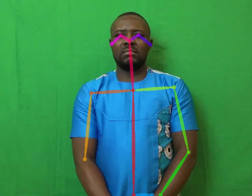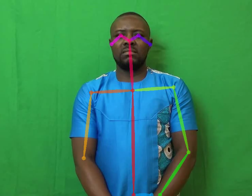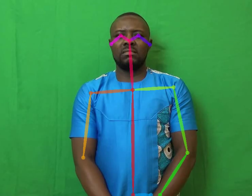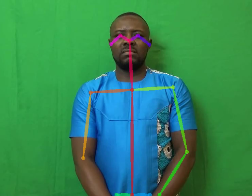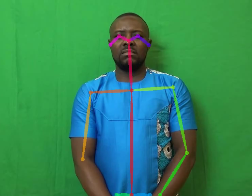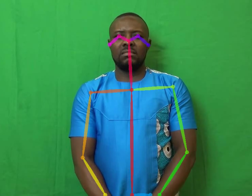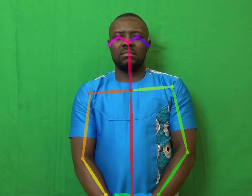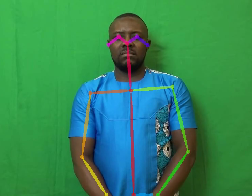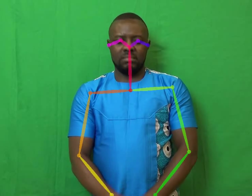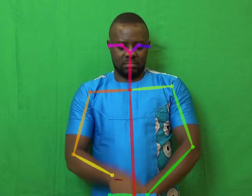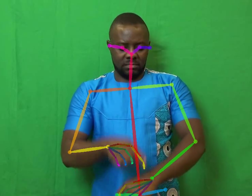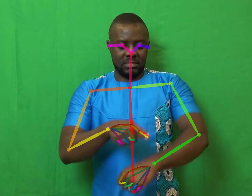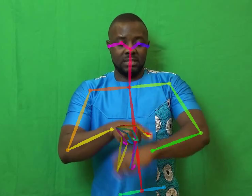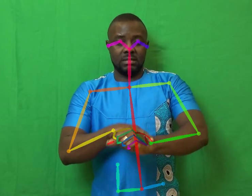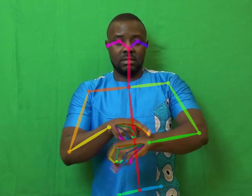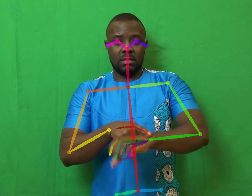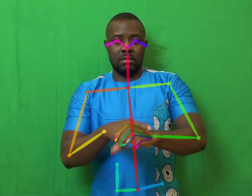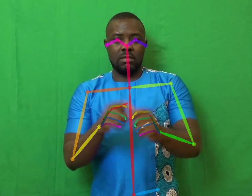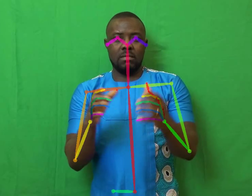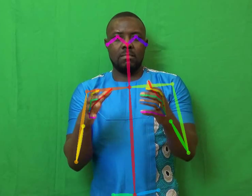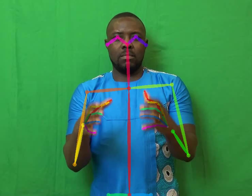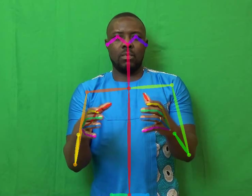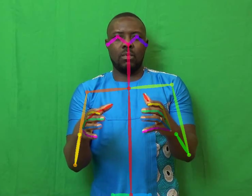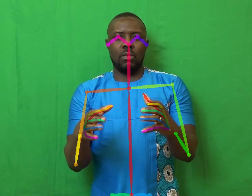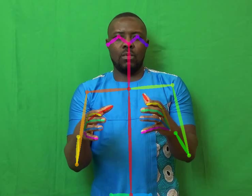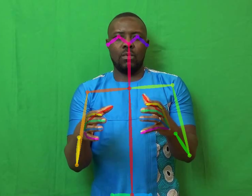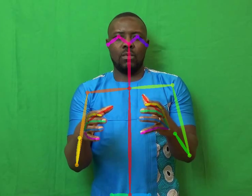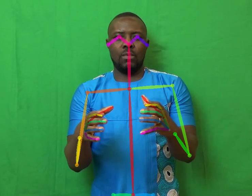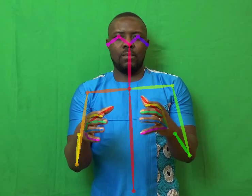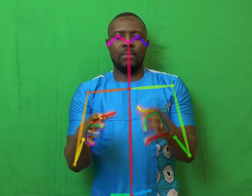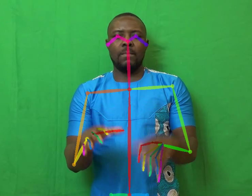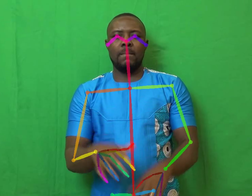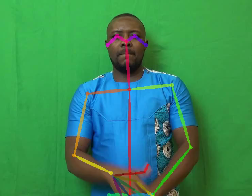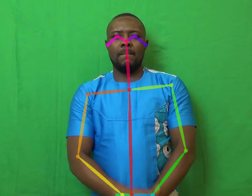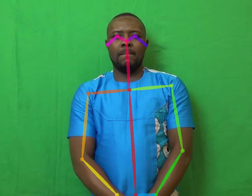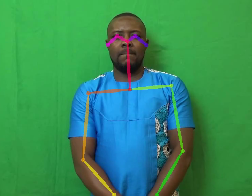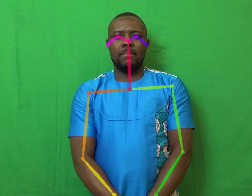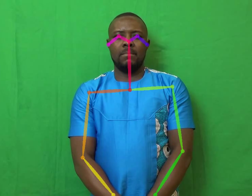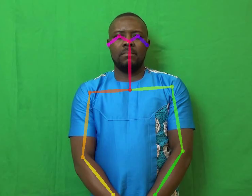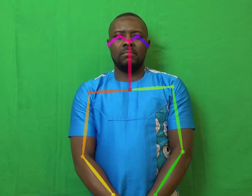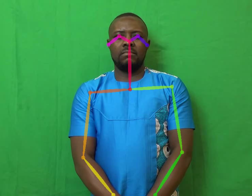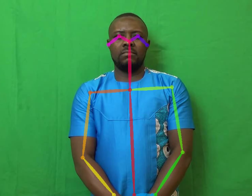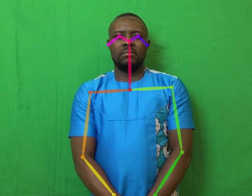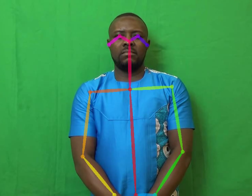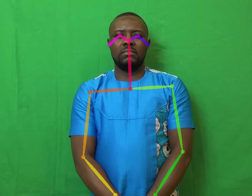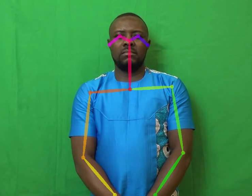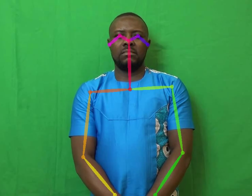ball